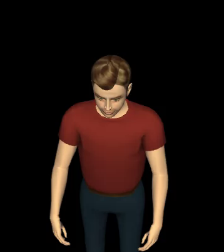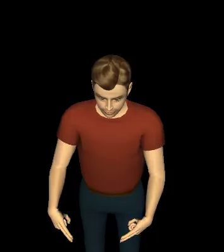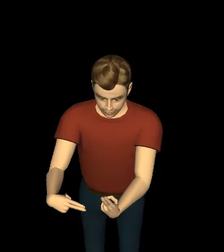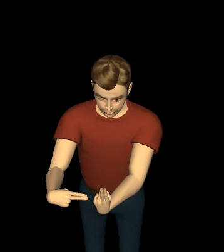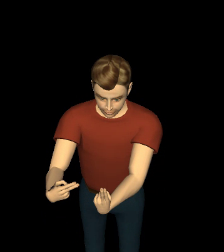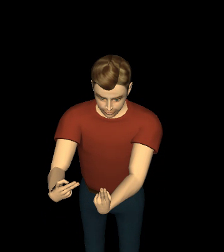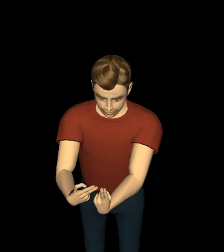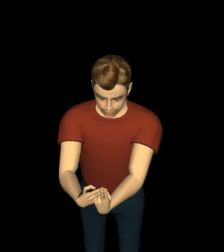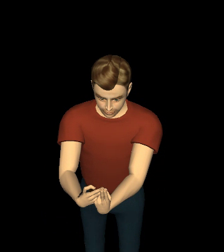يجيب